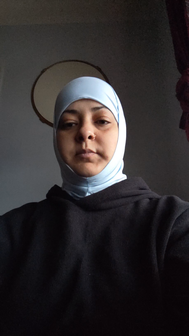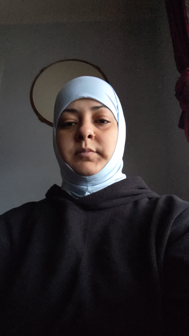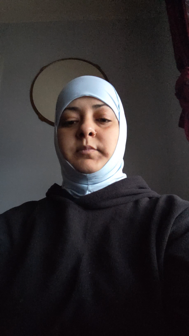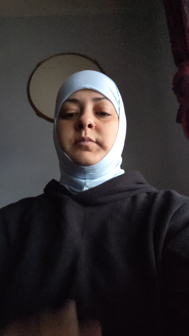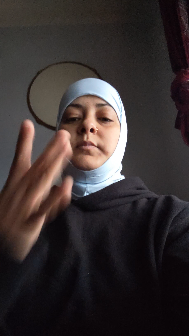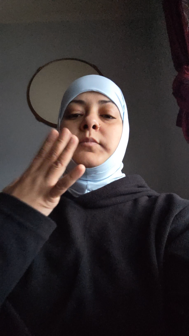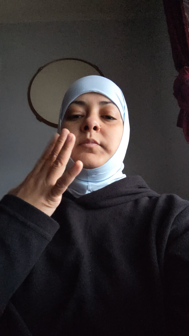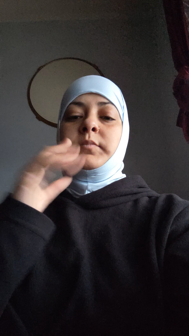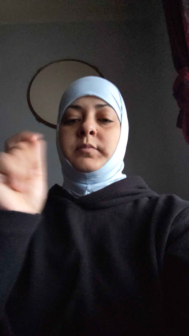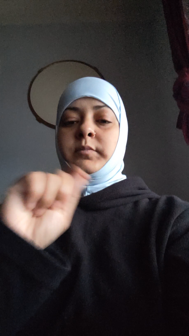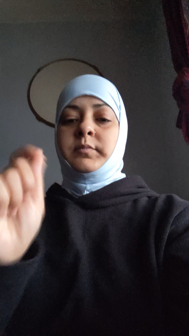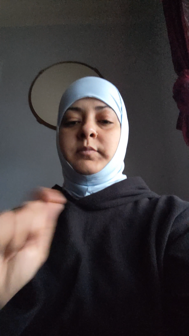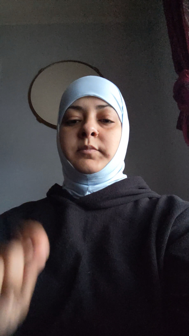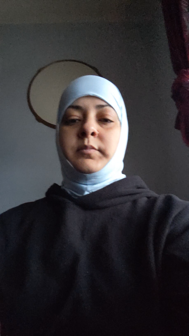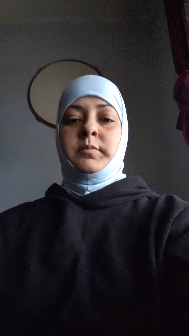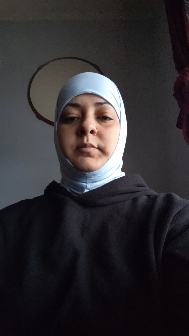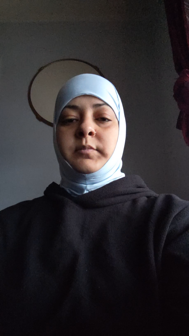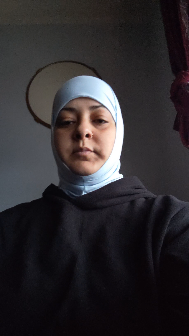crayon